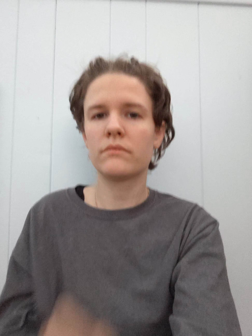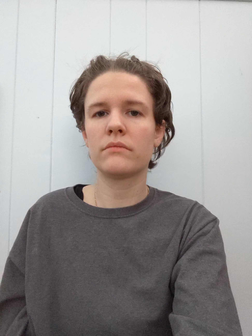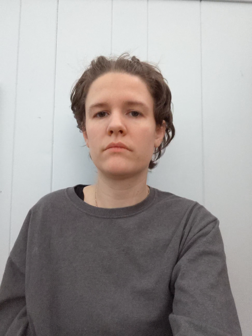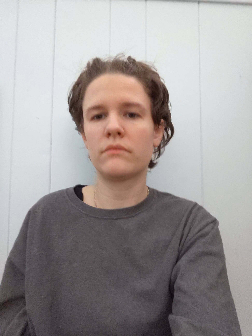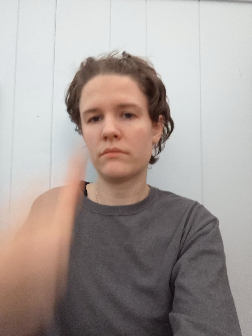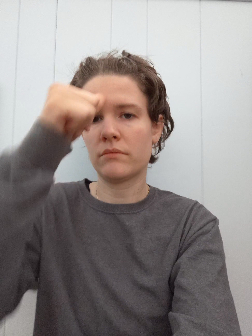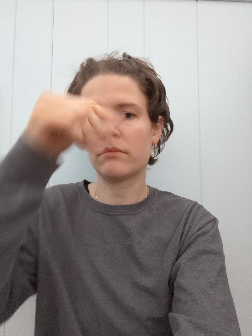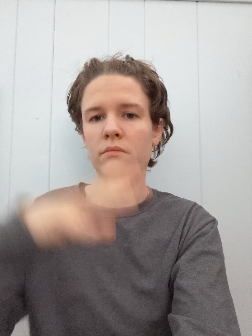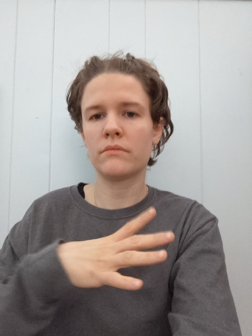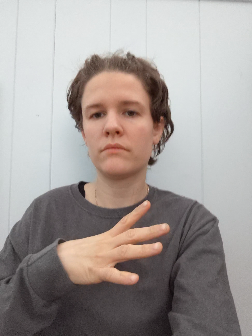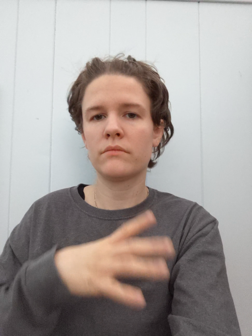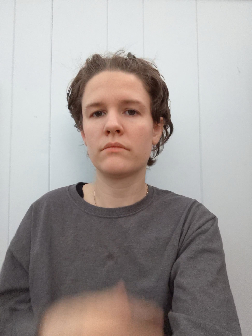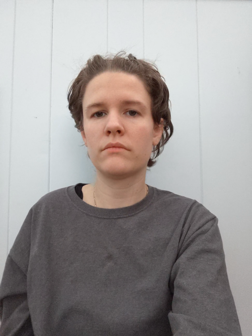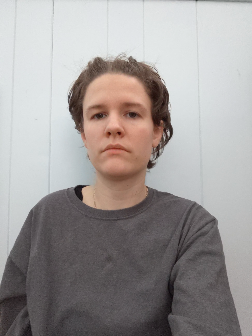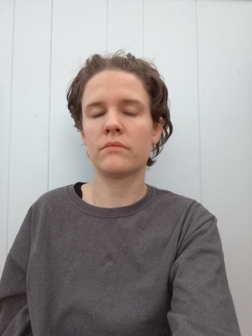man